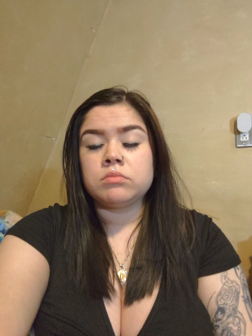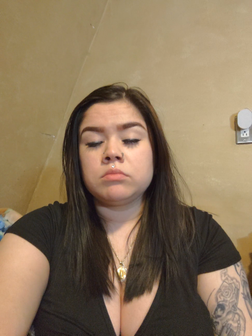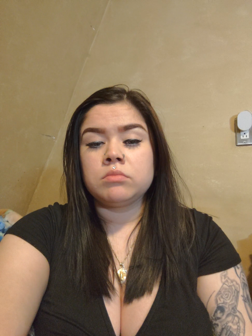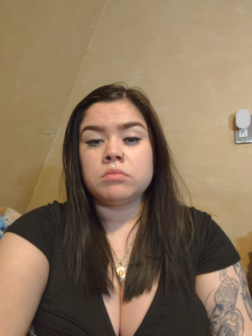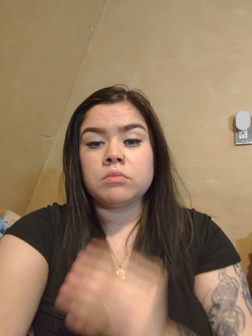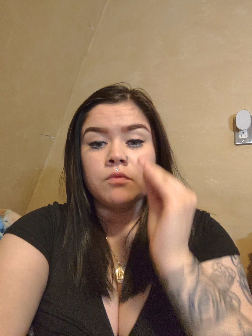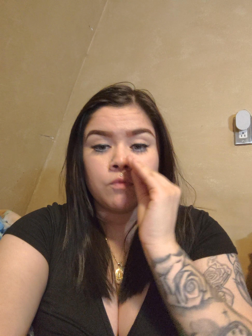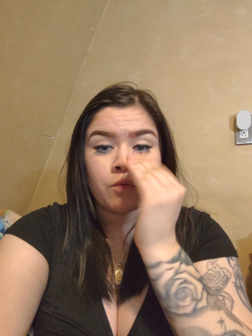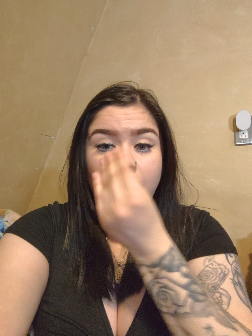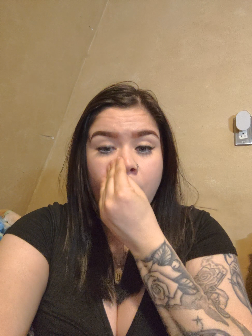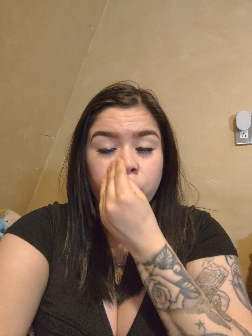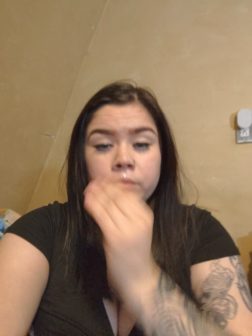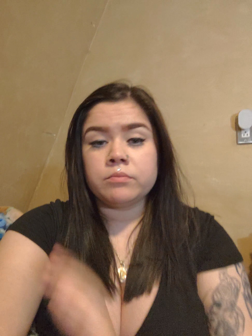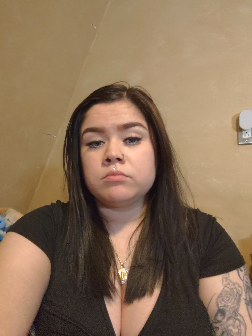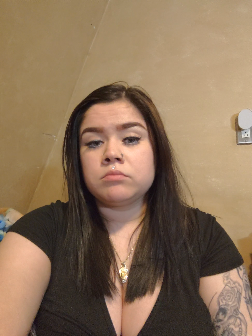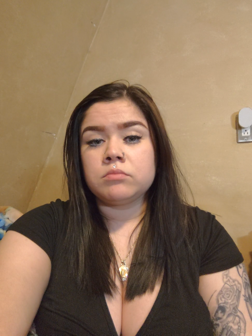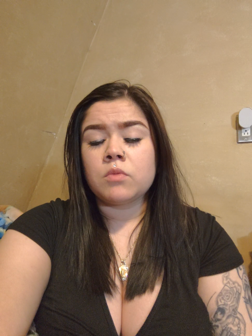flower